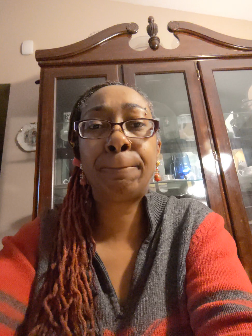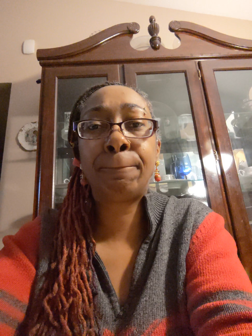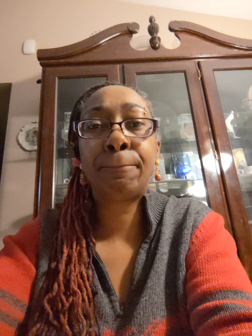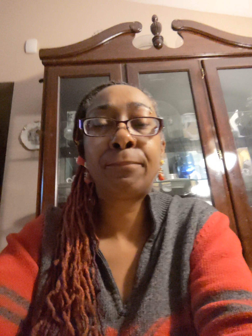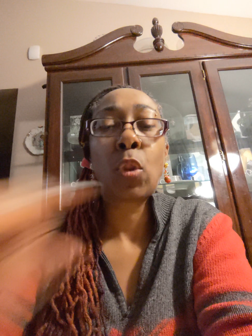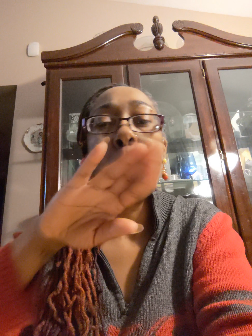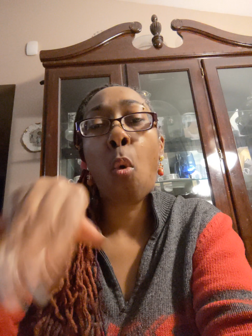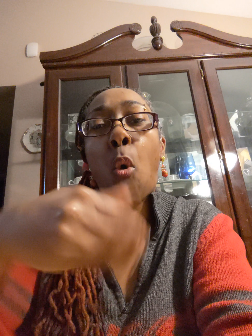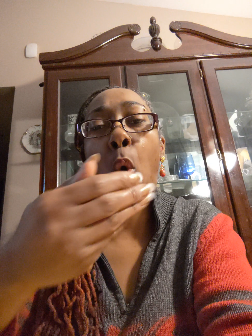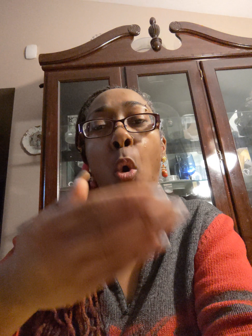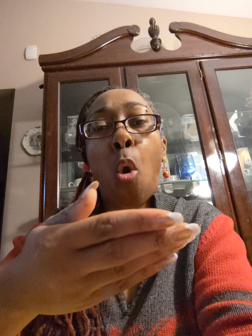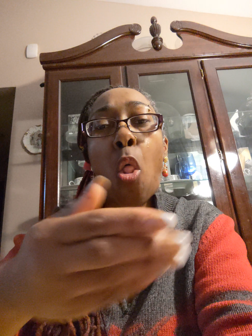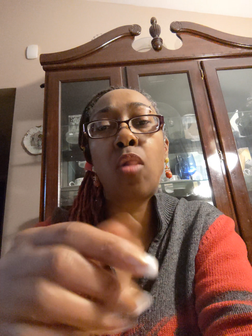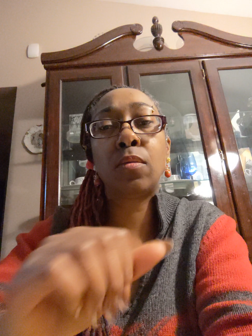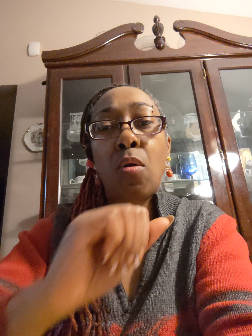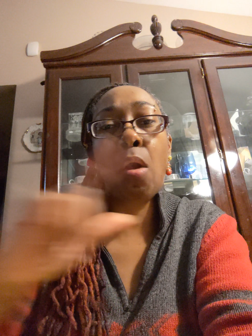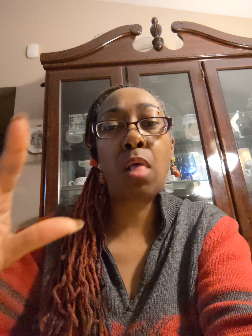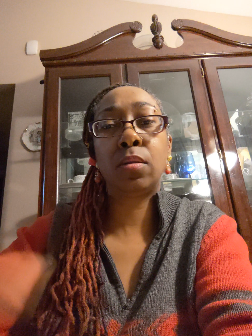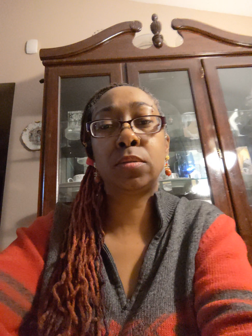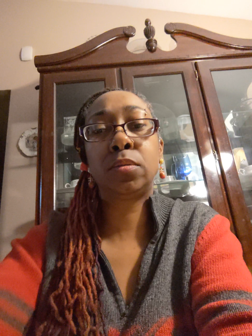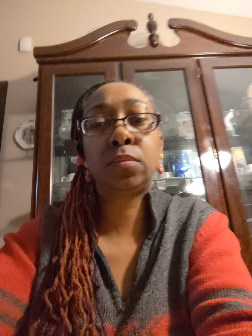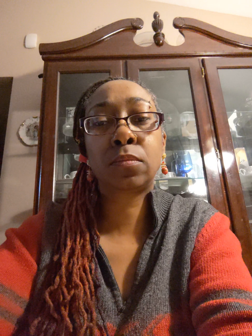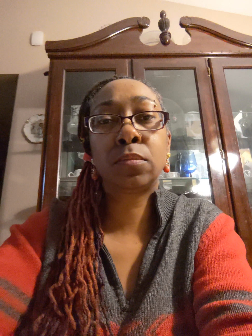all